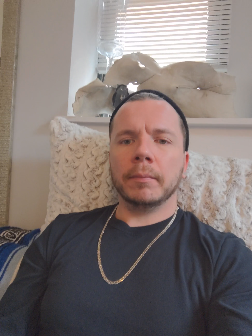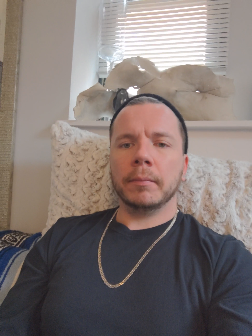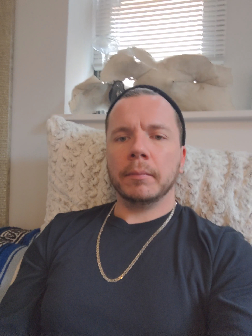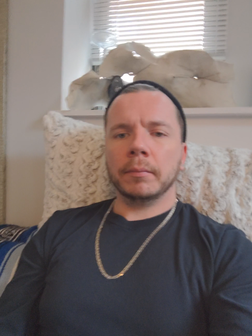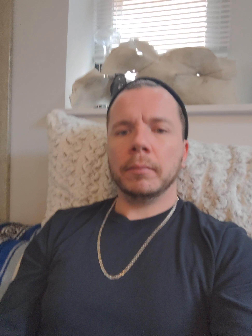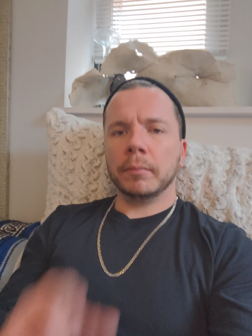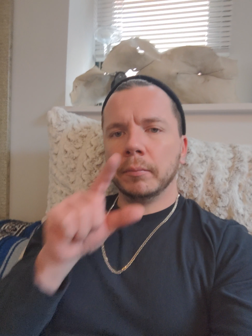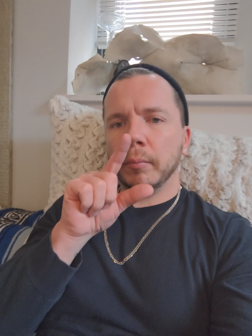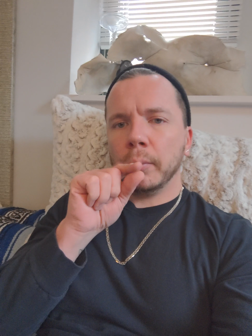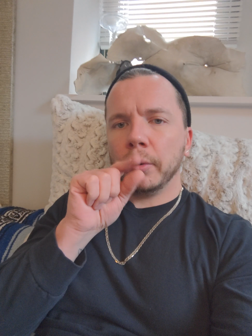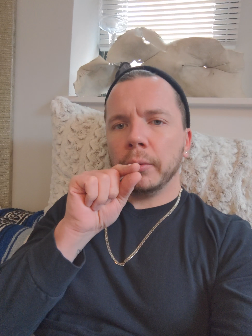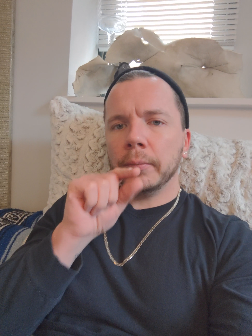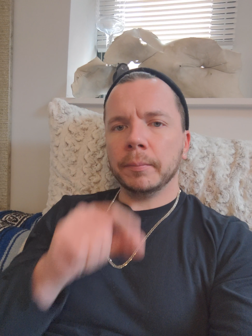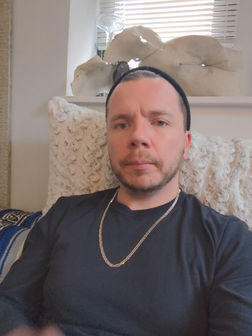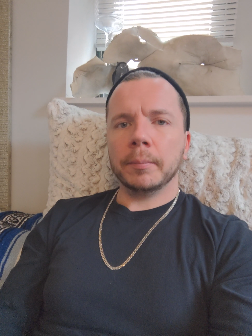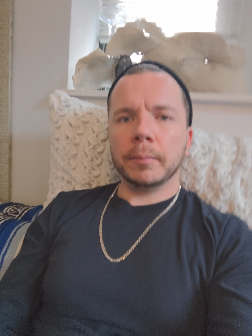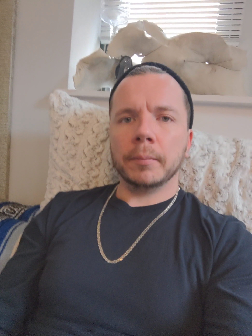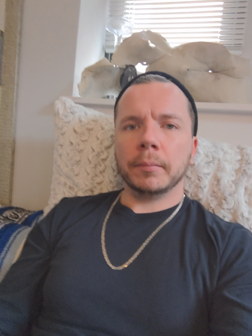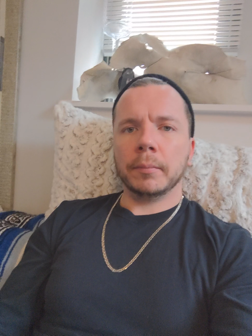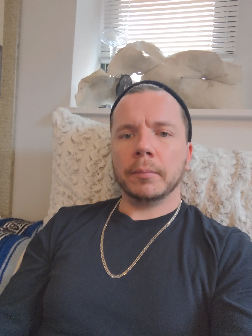bird